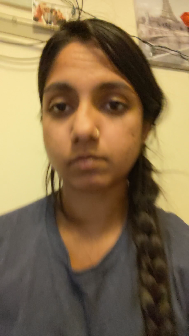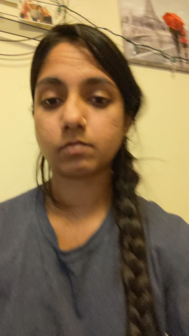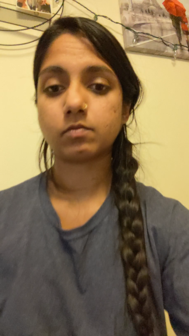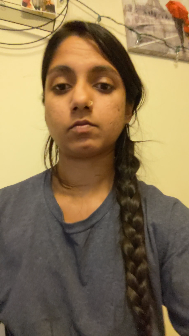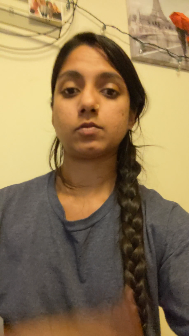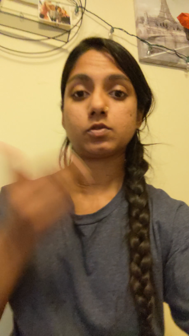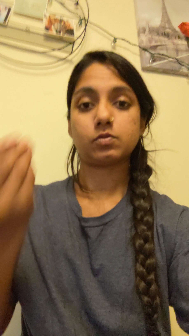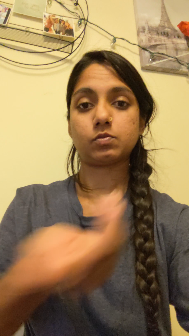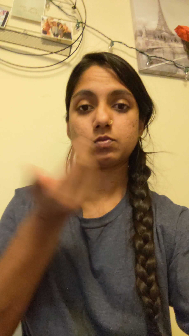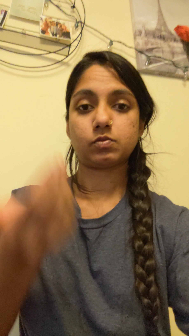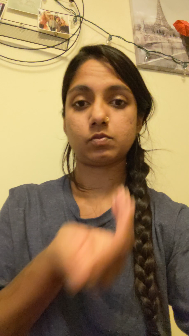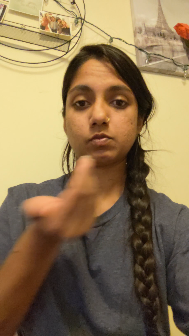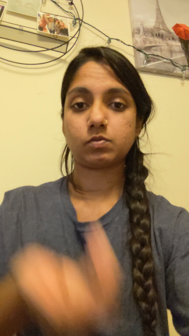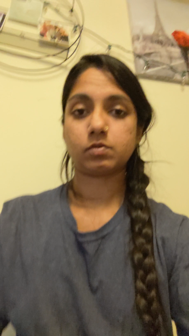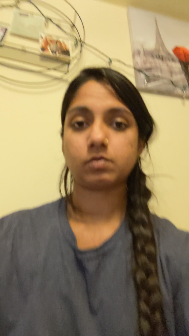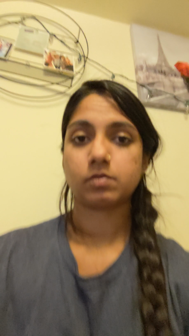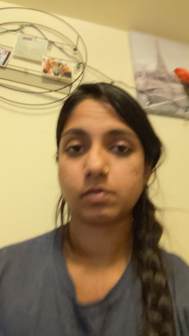new